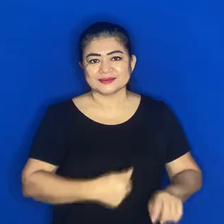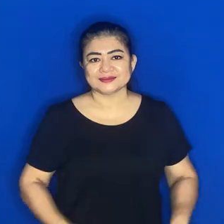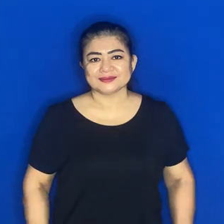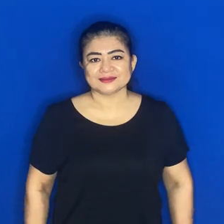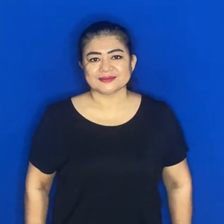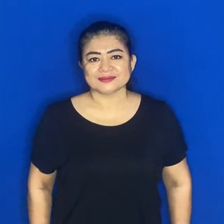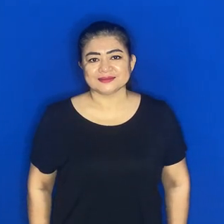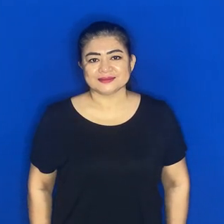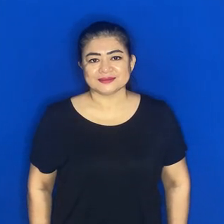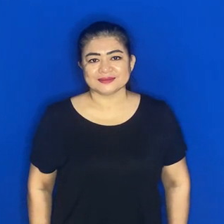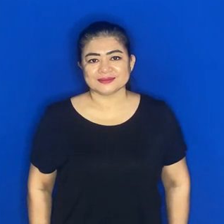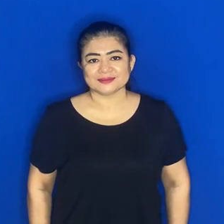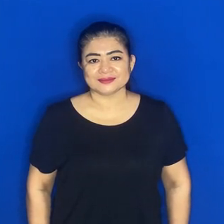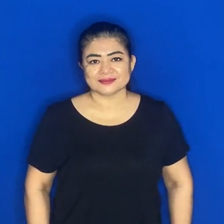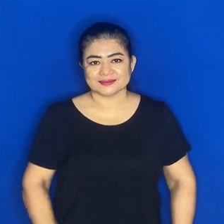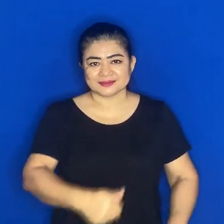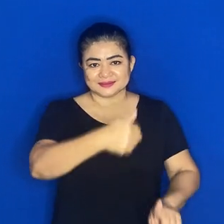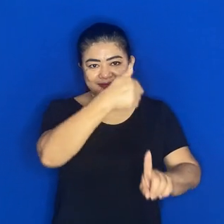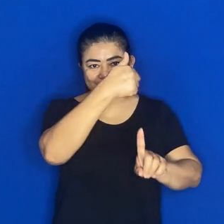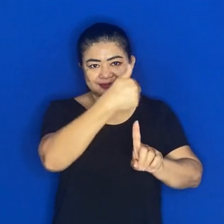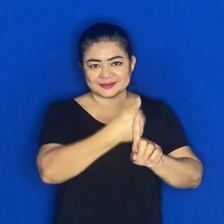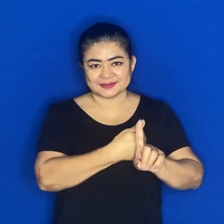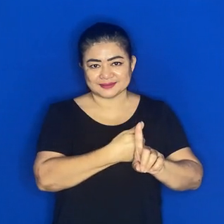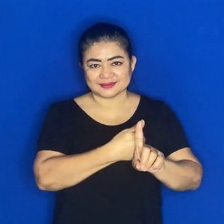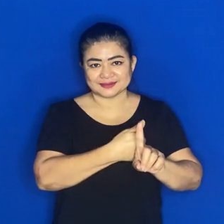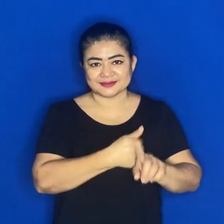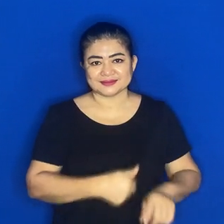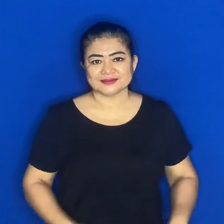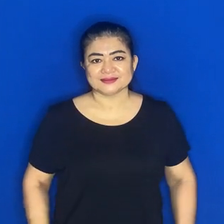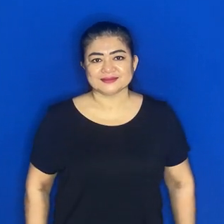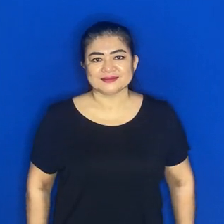april